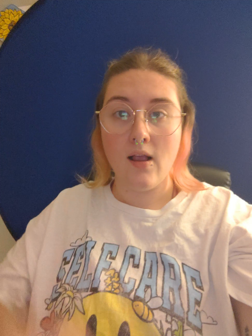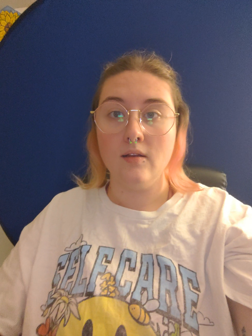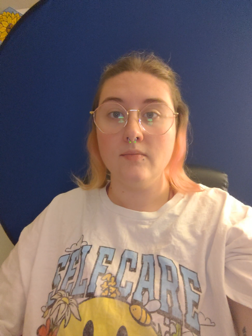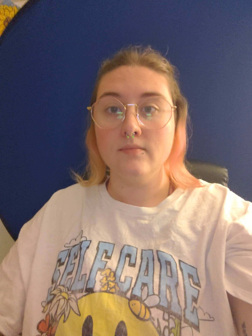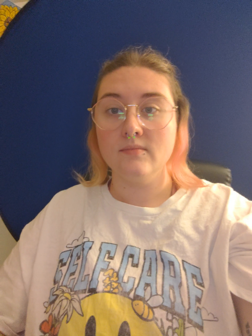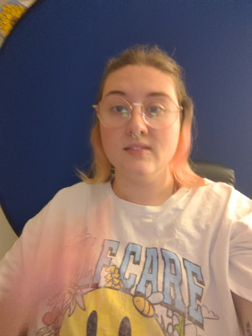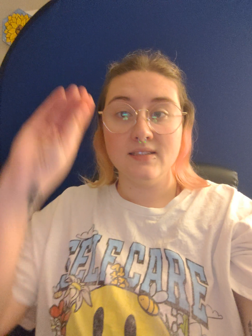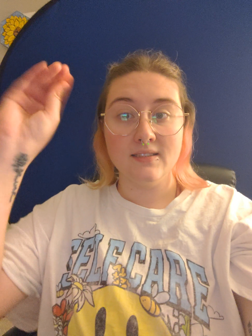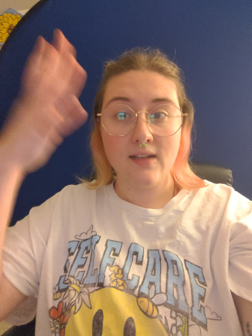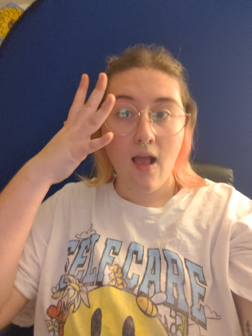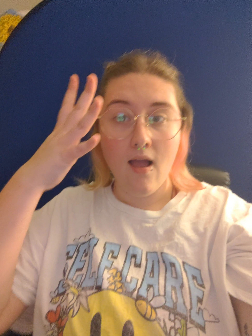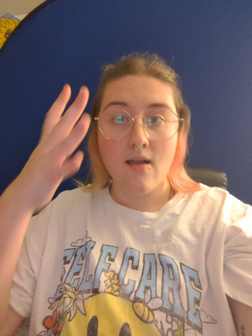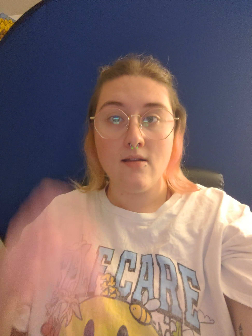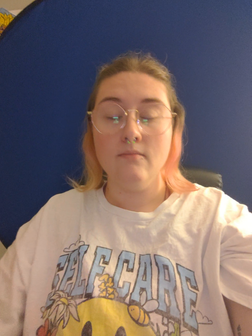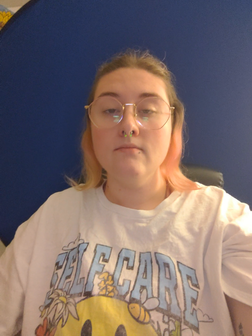sun